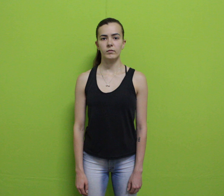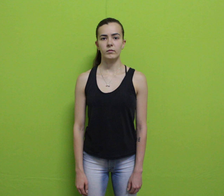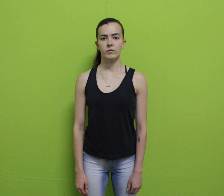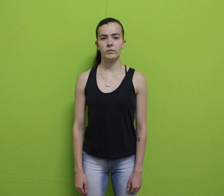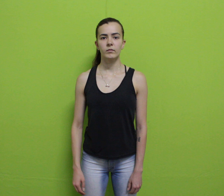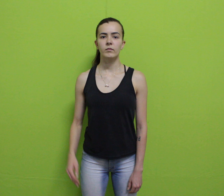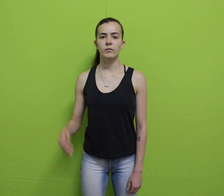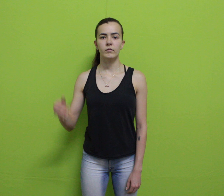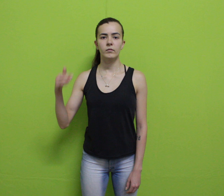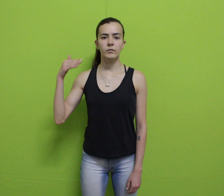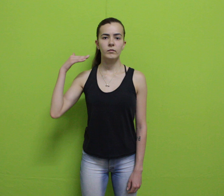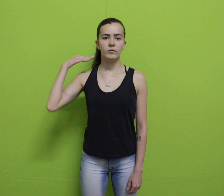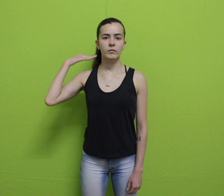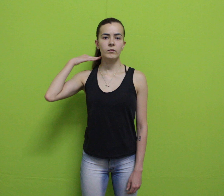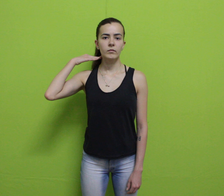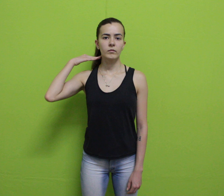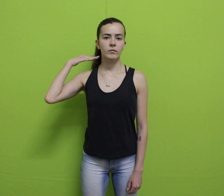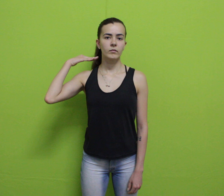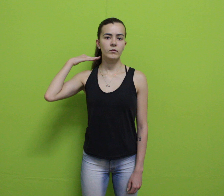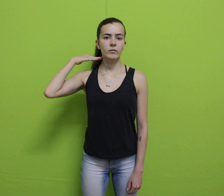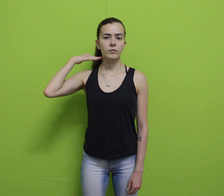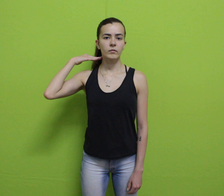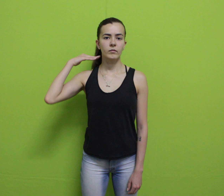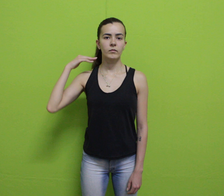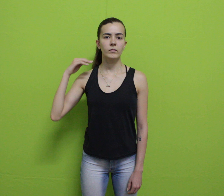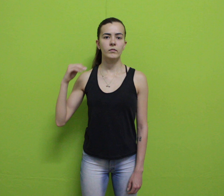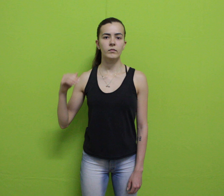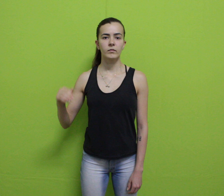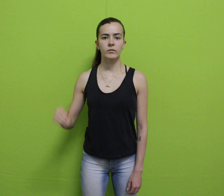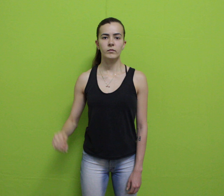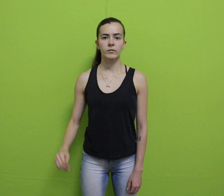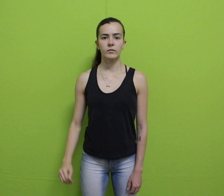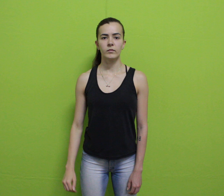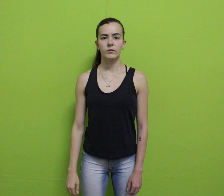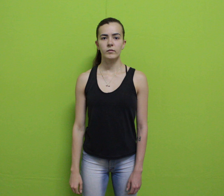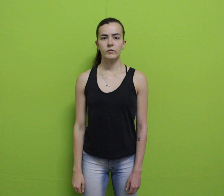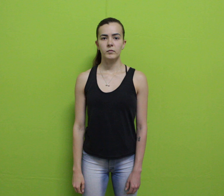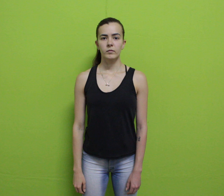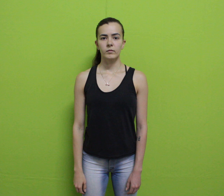banco